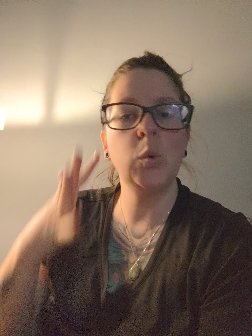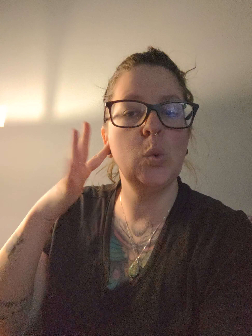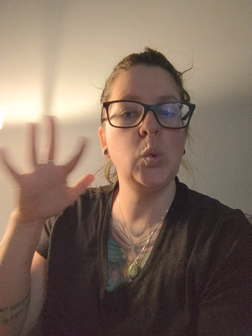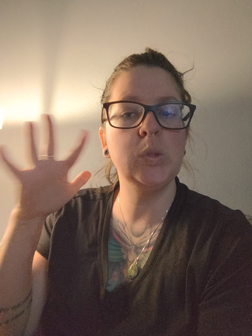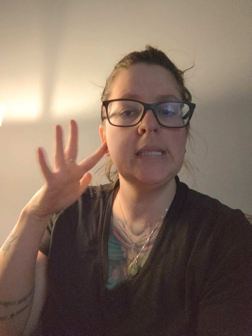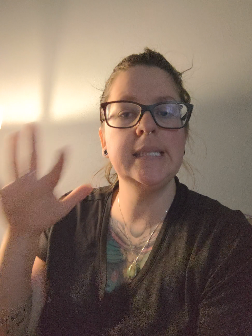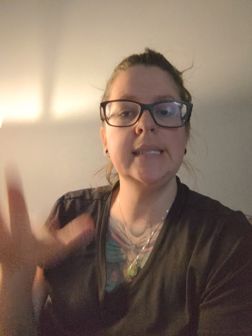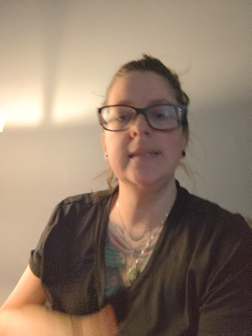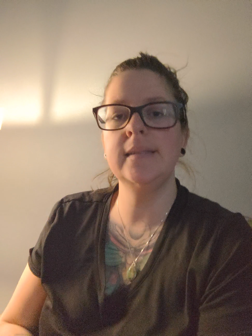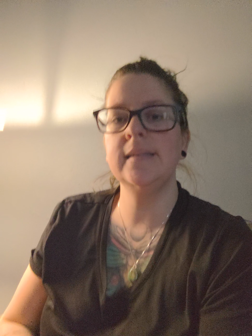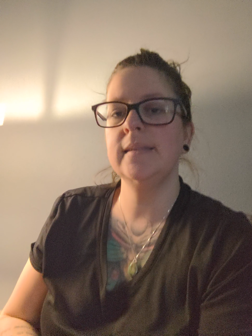noisy